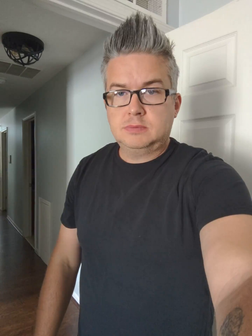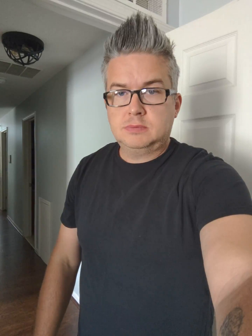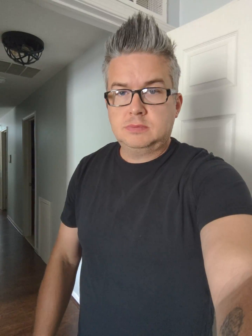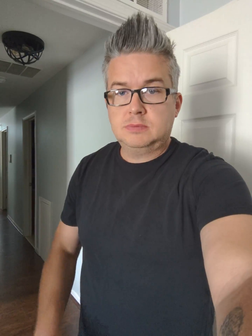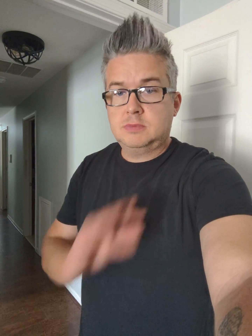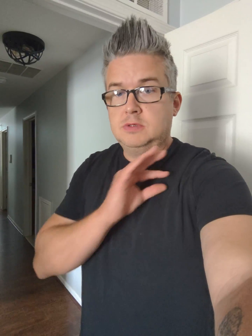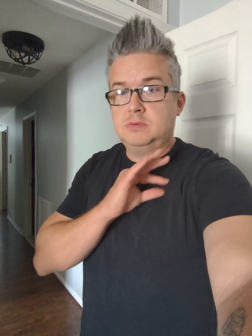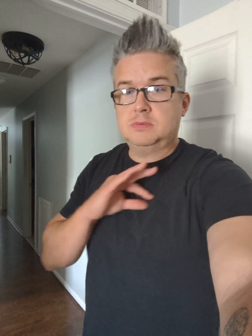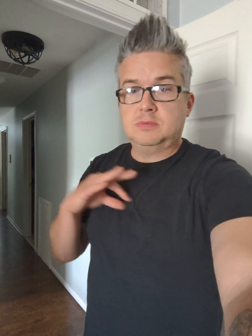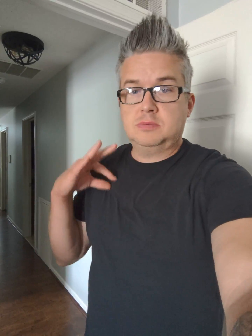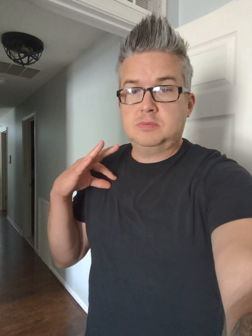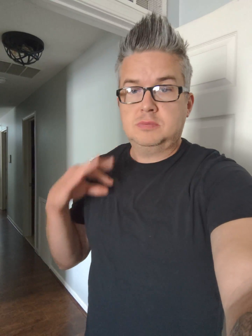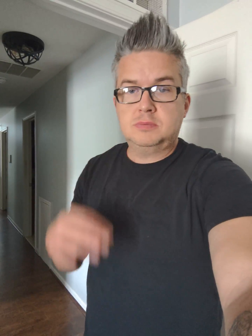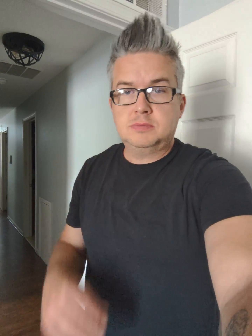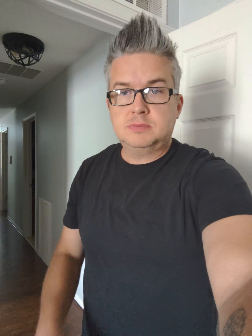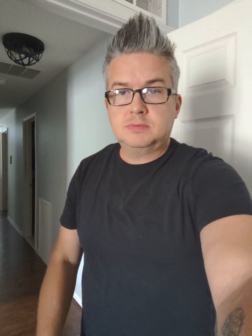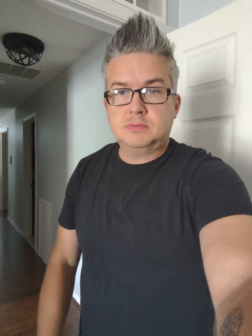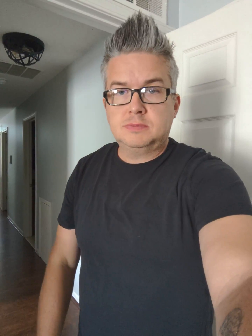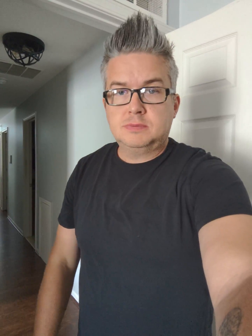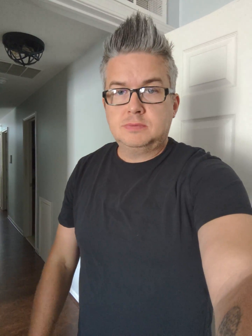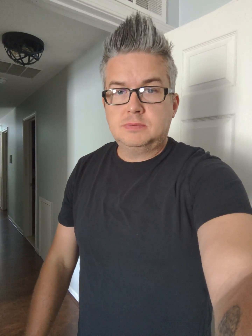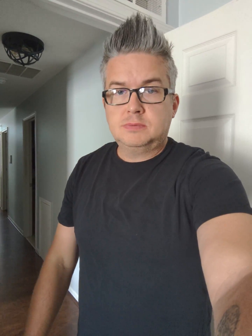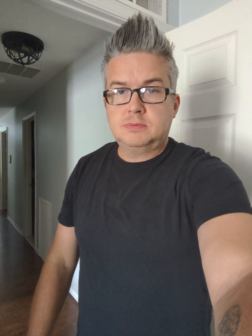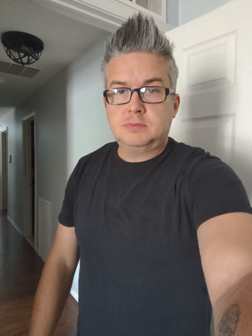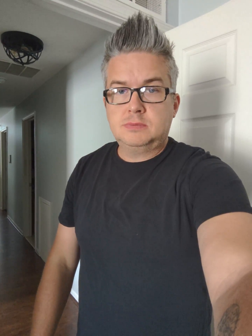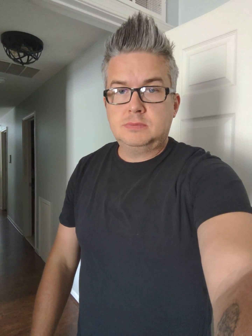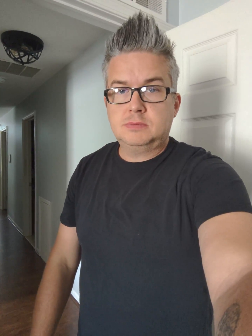beads